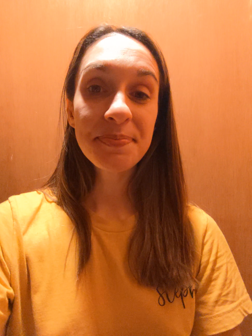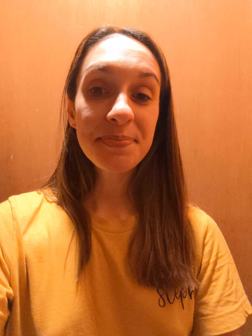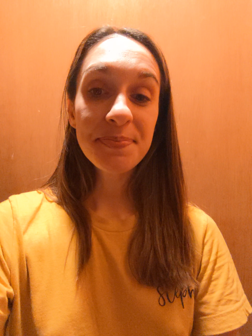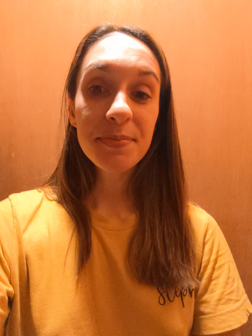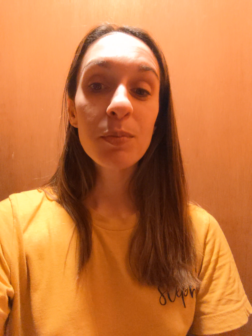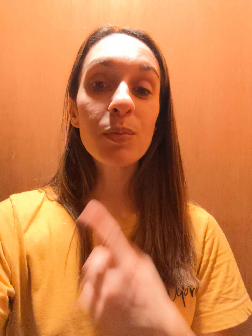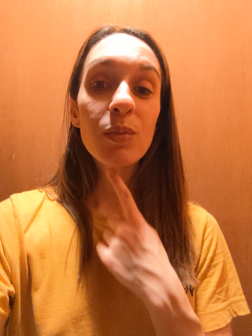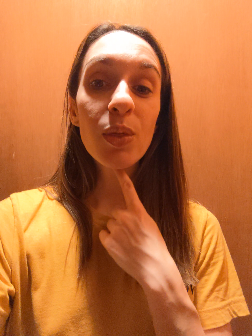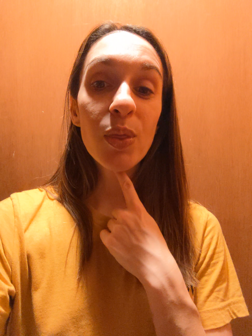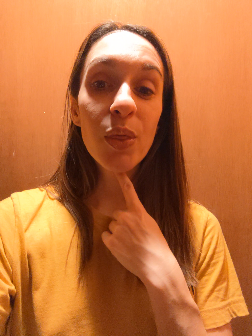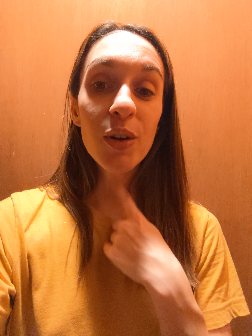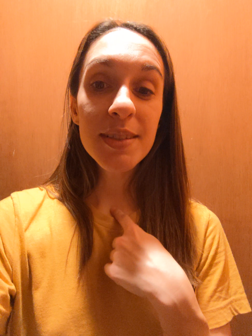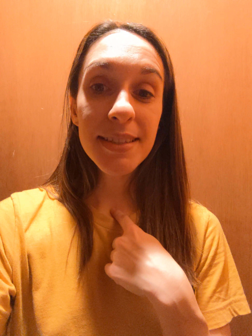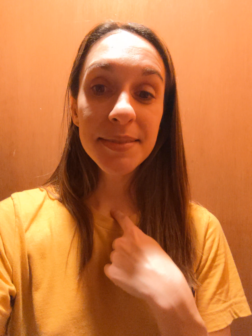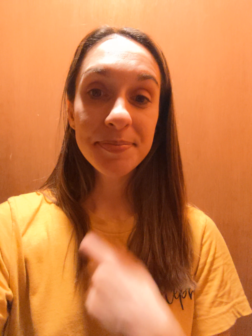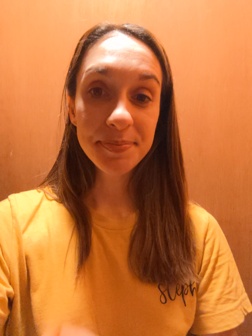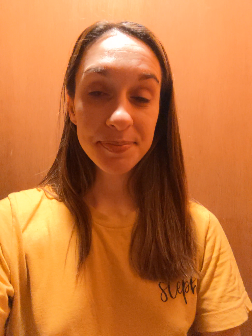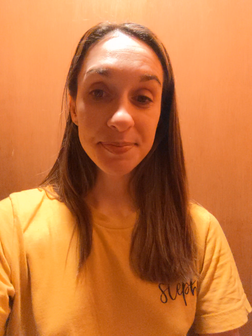thirsty